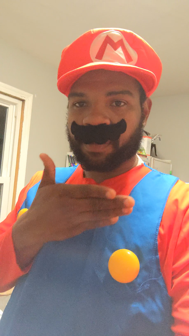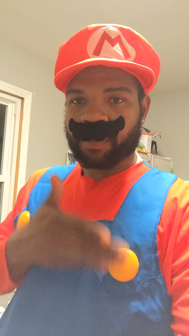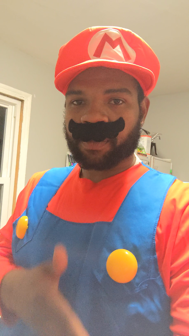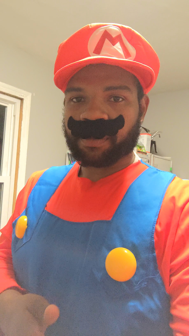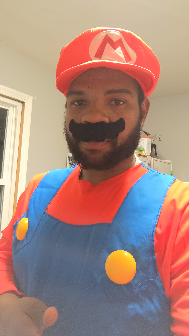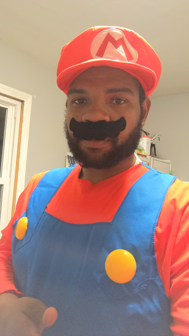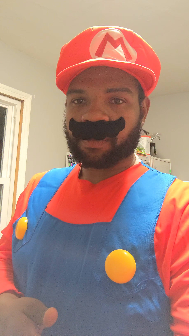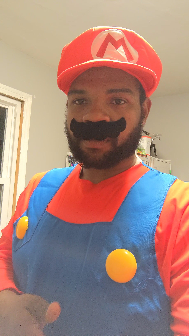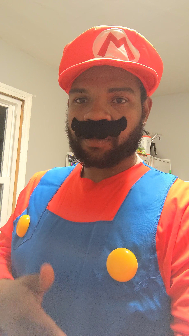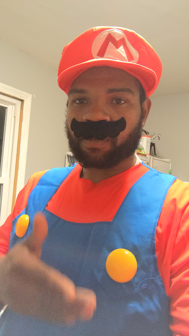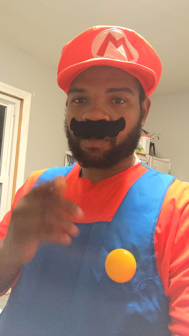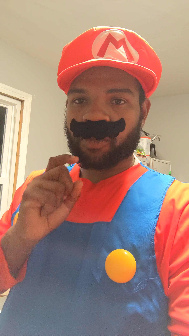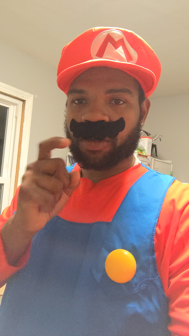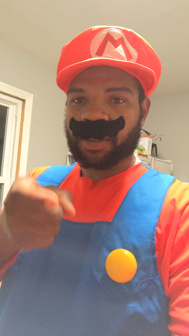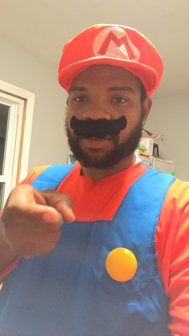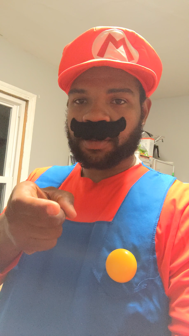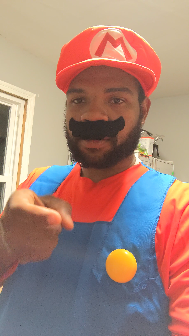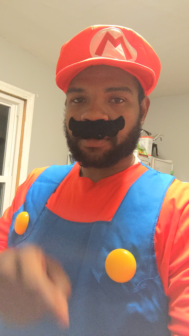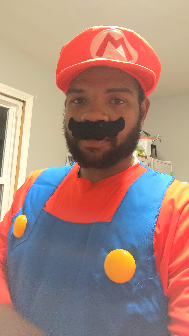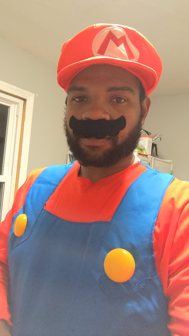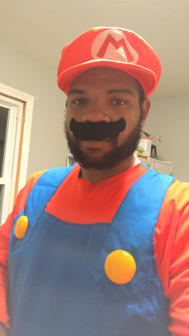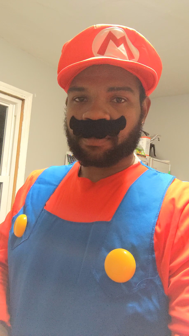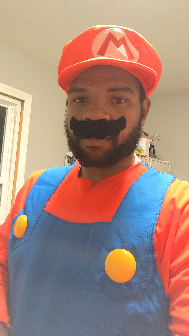present